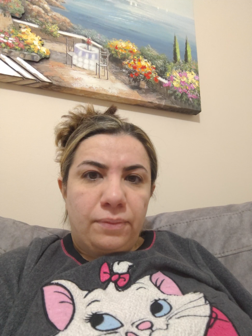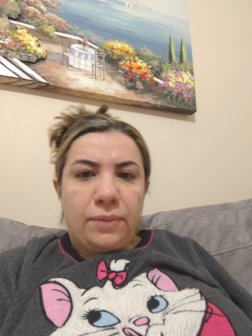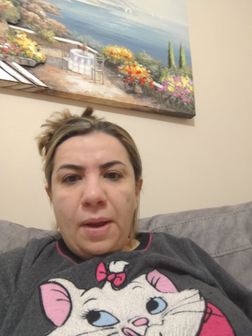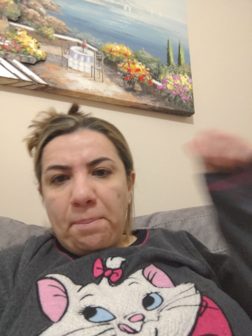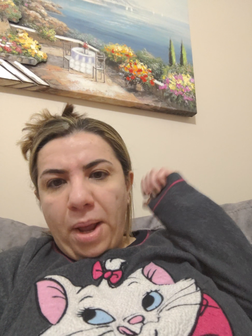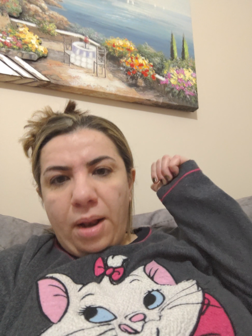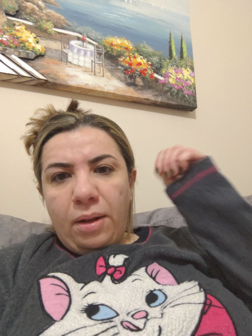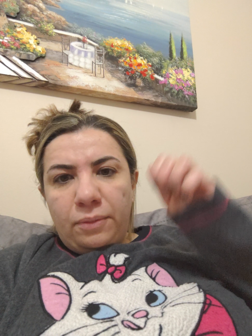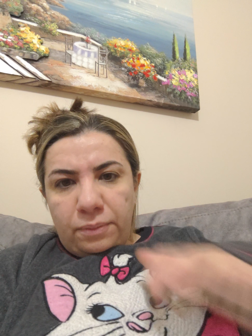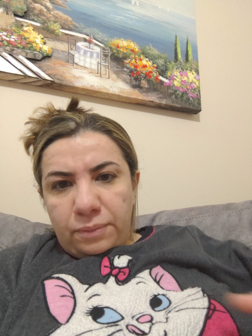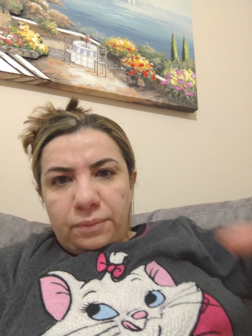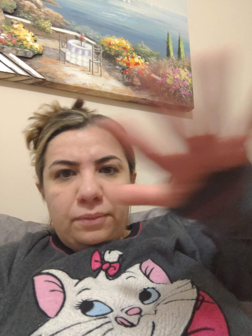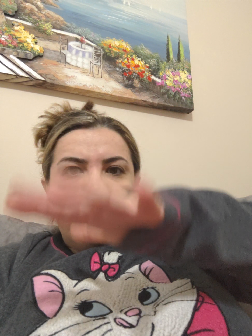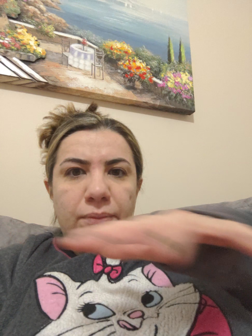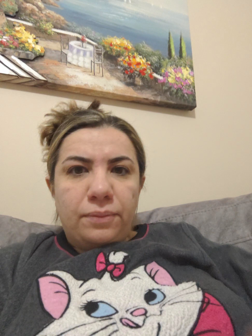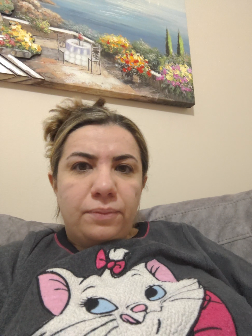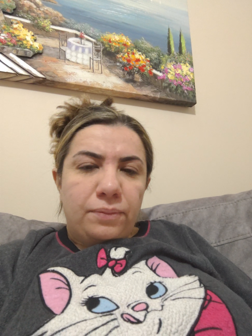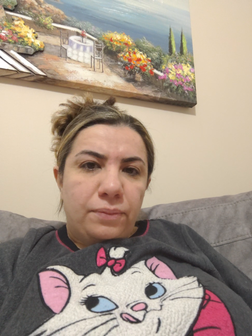backyard